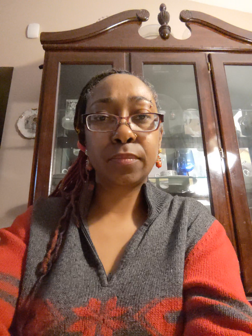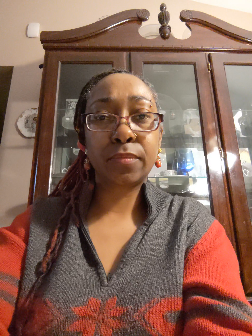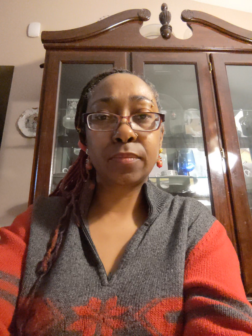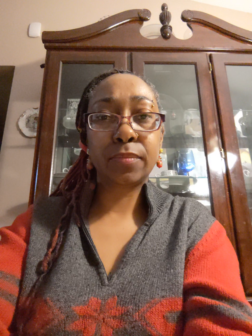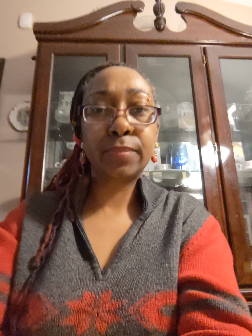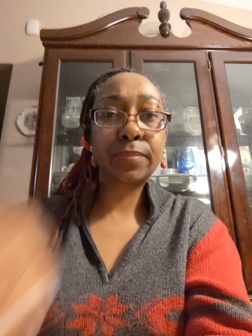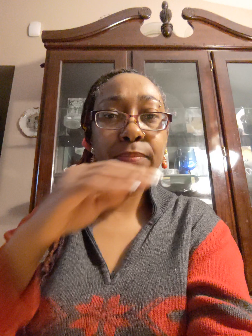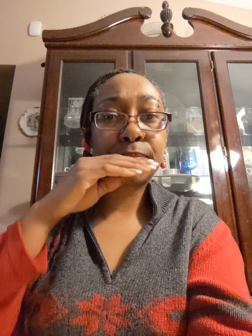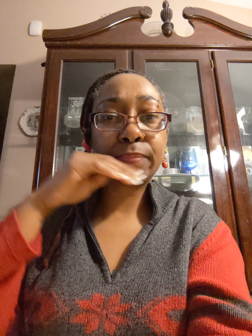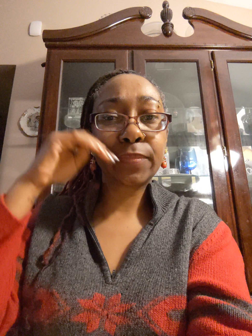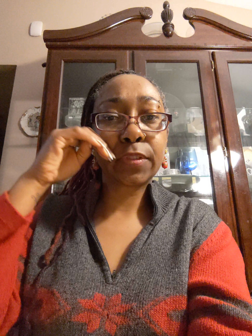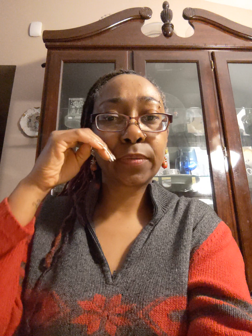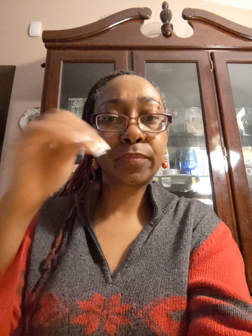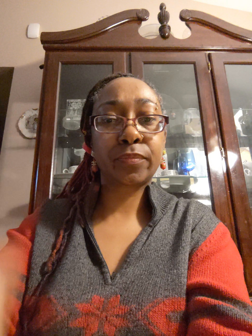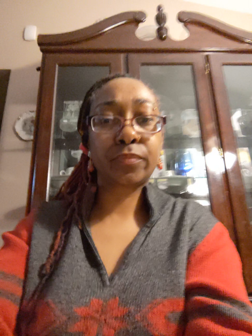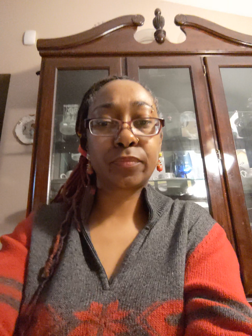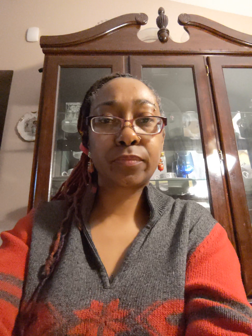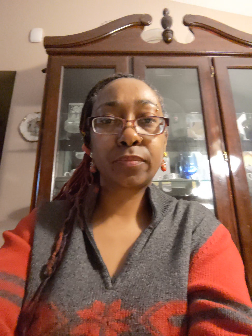smile